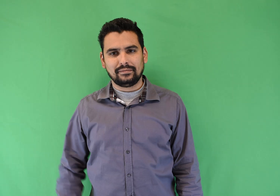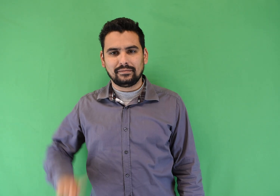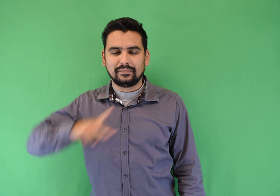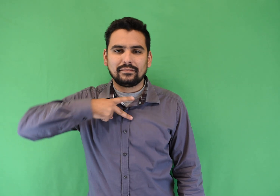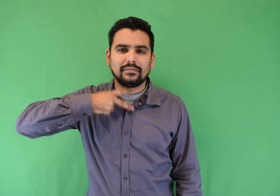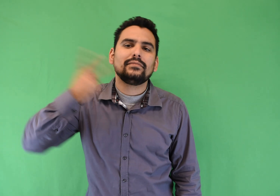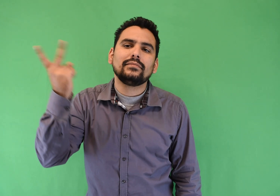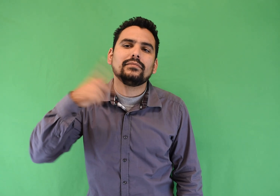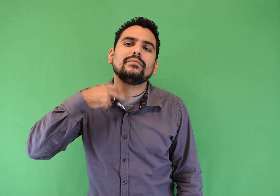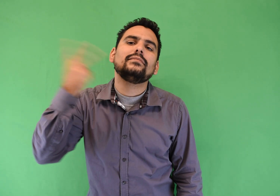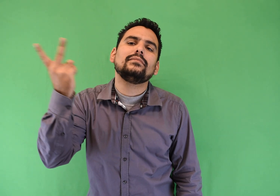voz